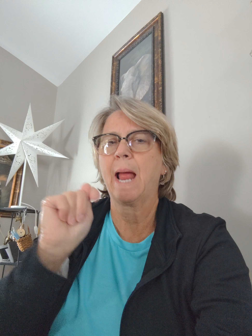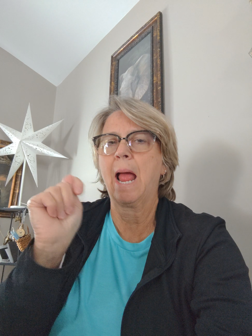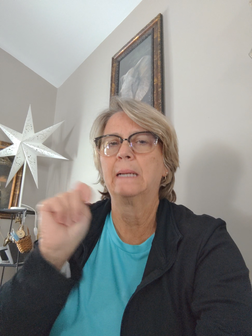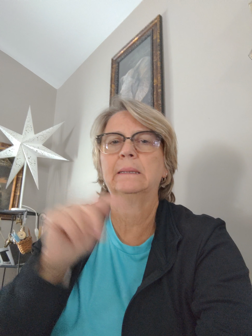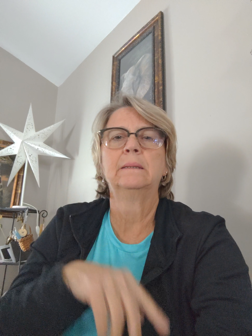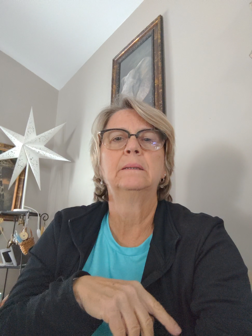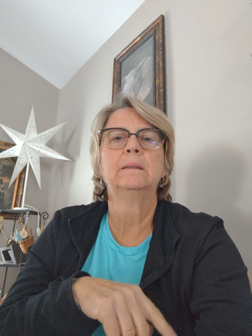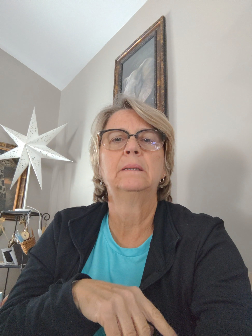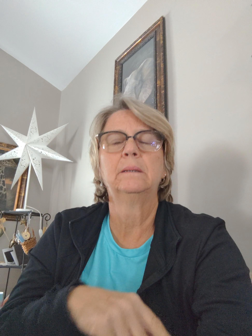potty